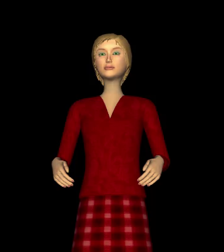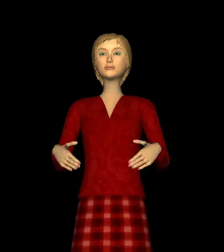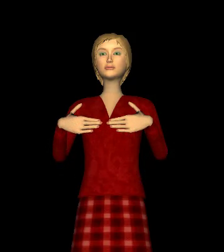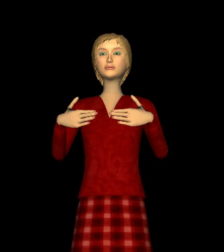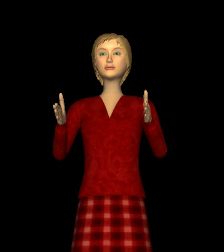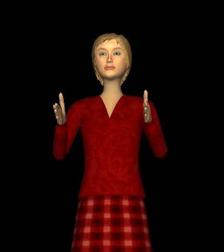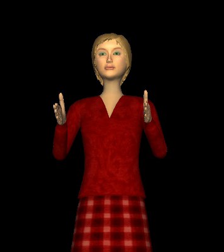يفتح